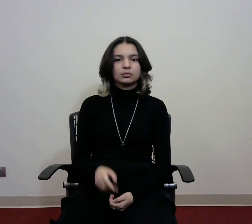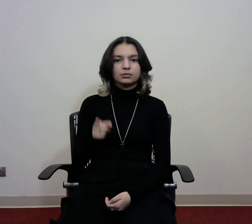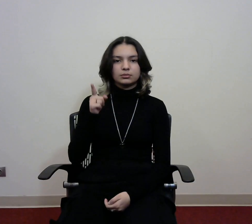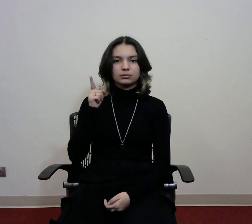O